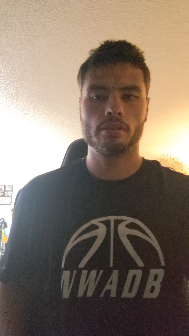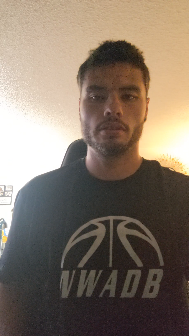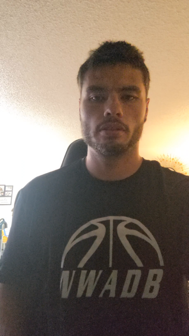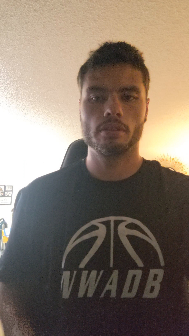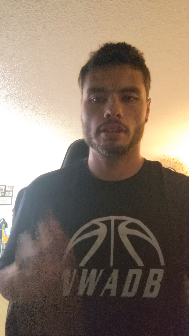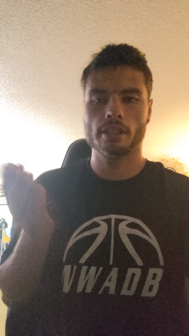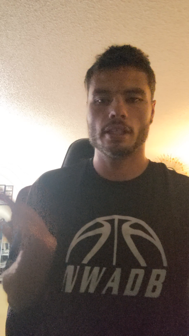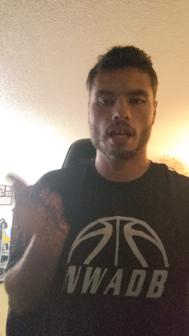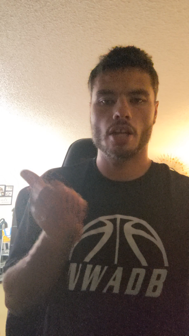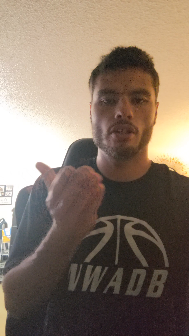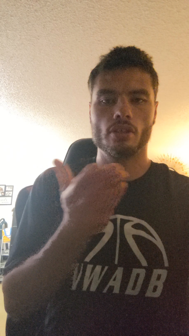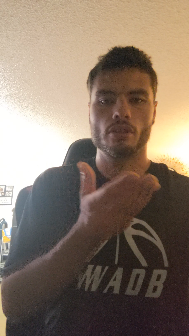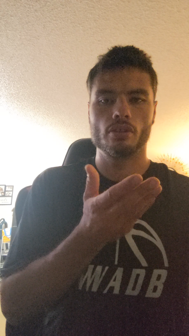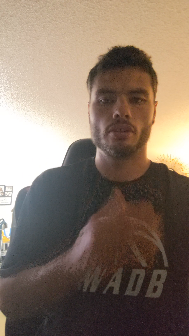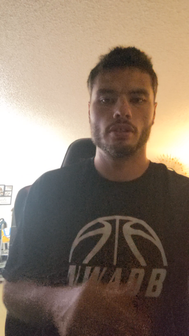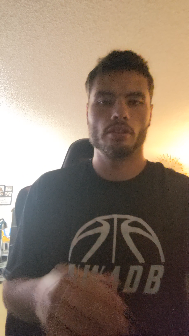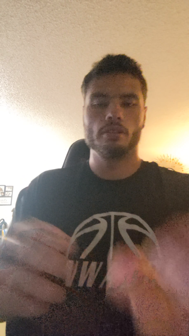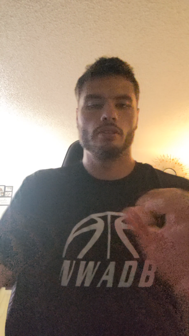carry